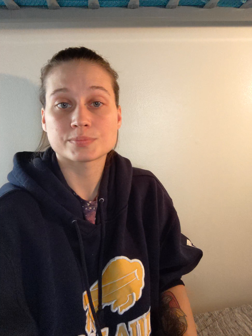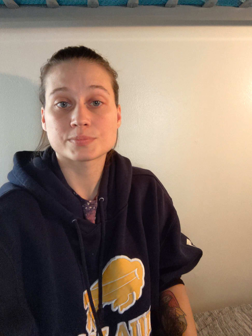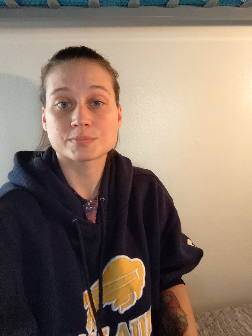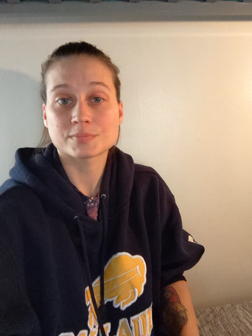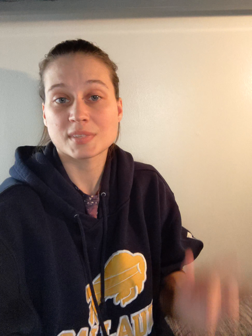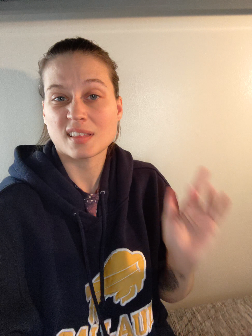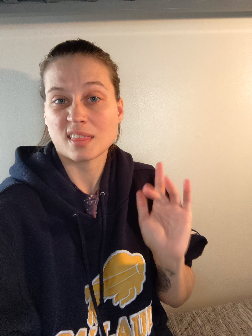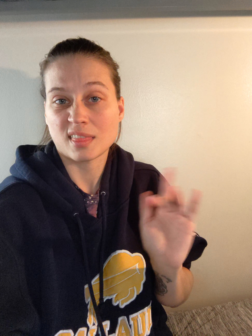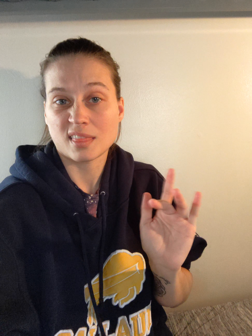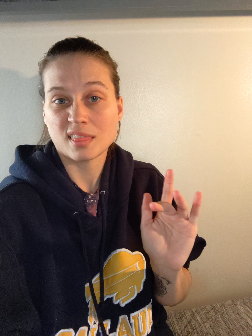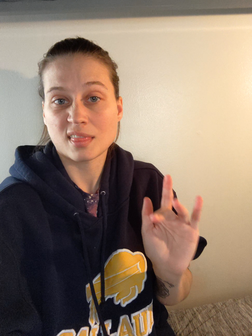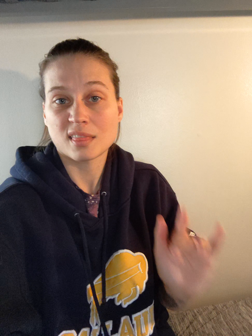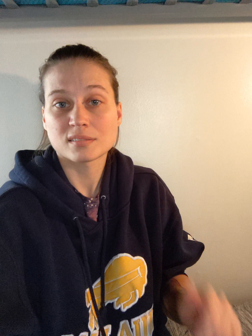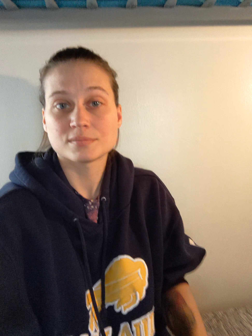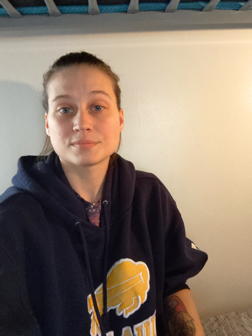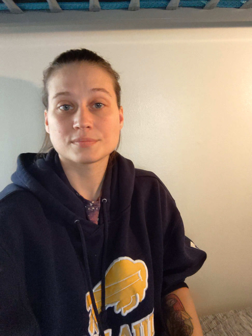yucky